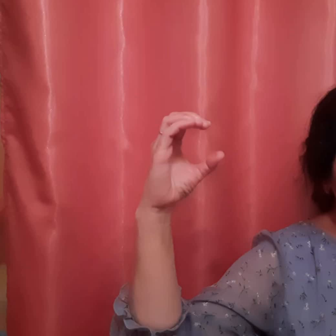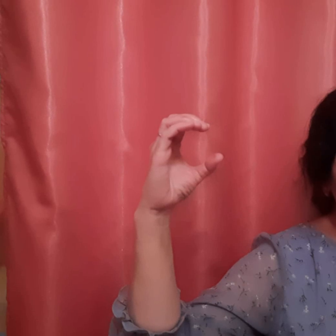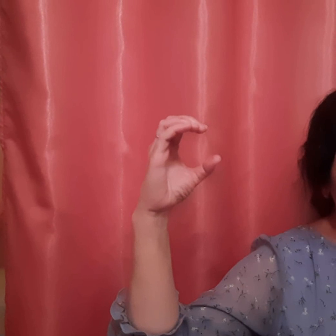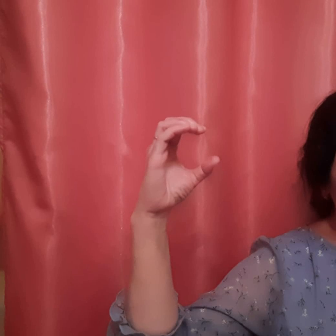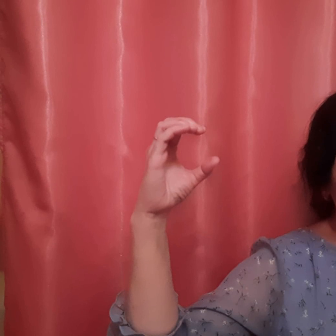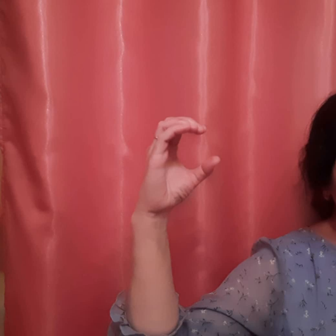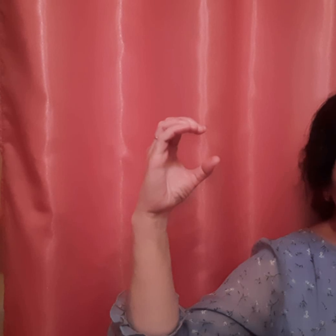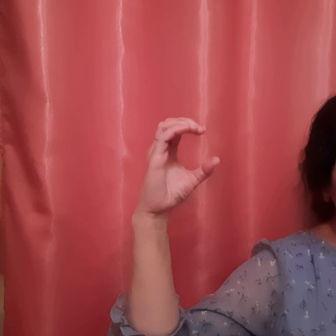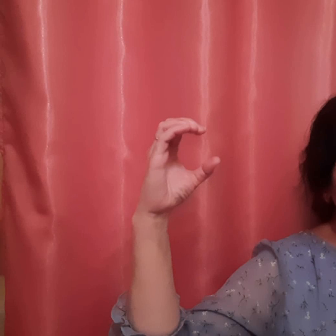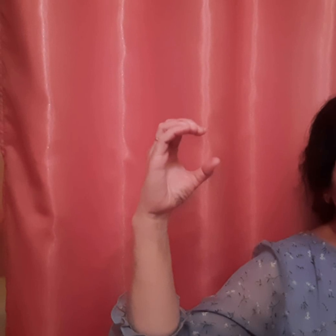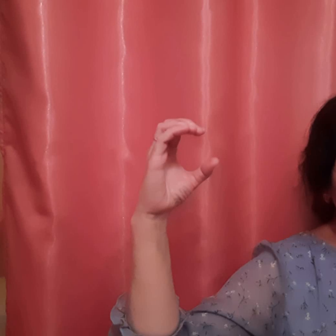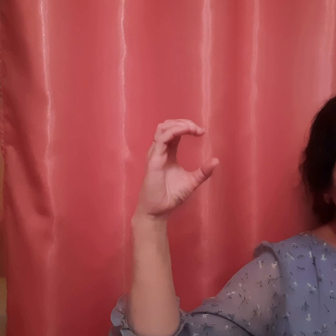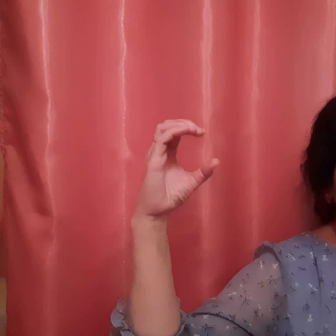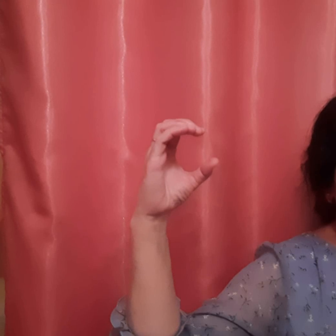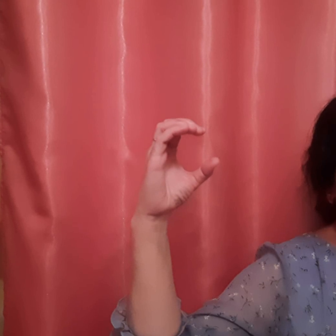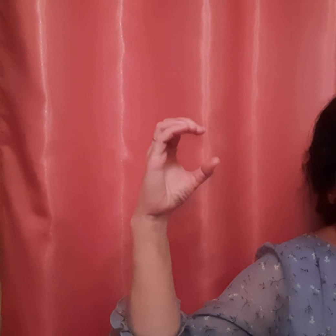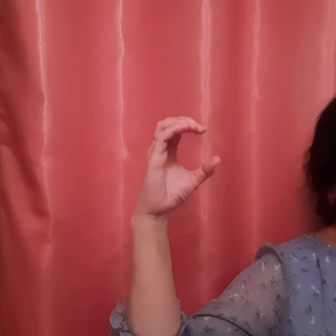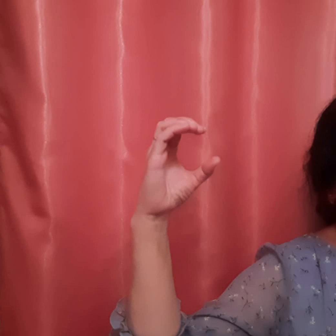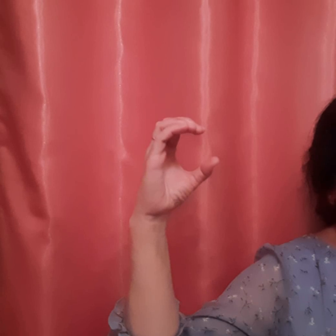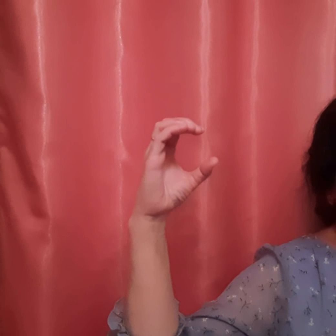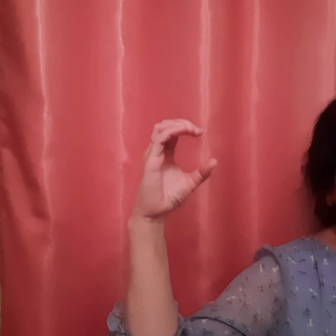С